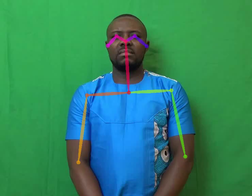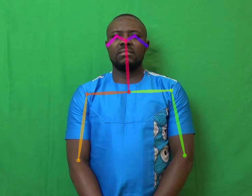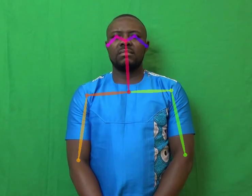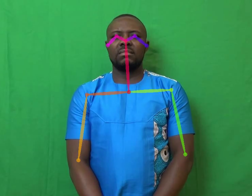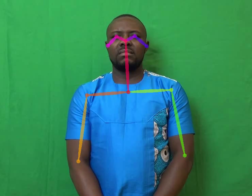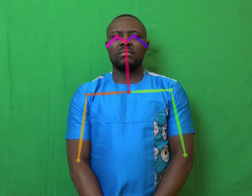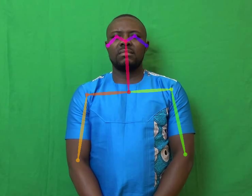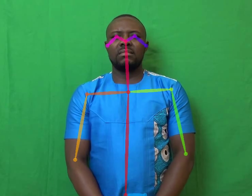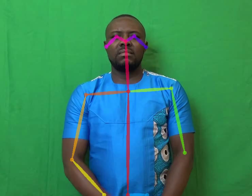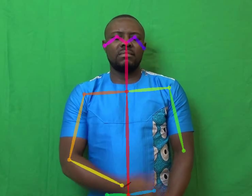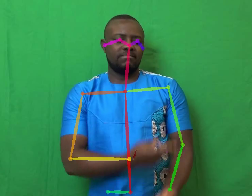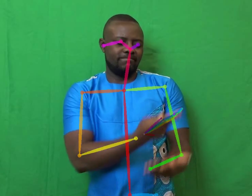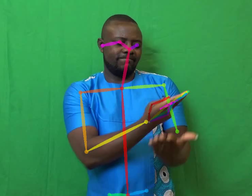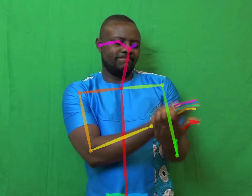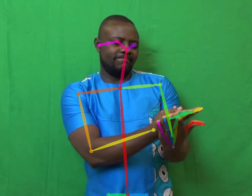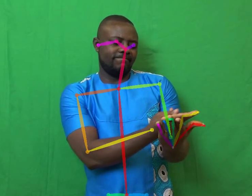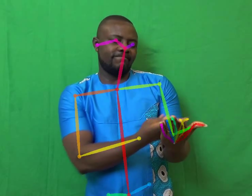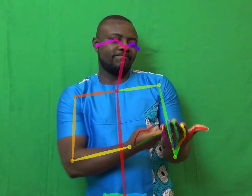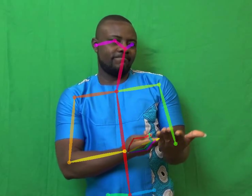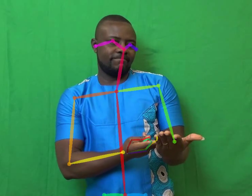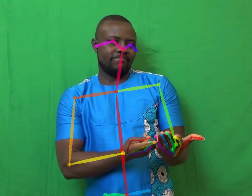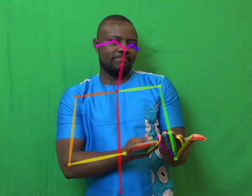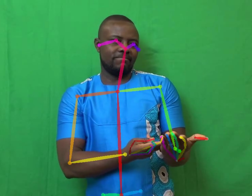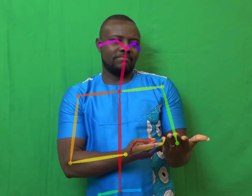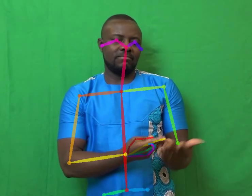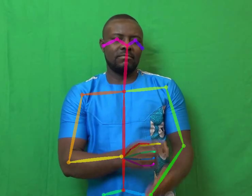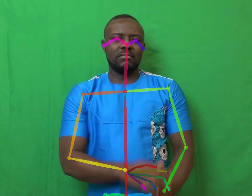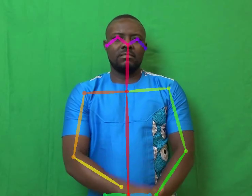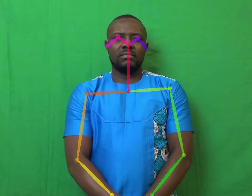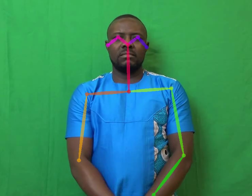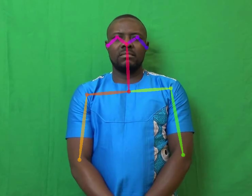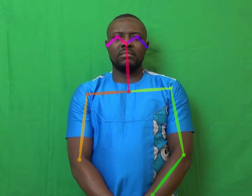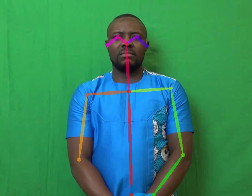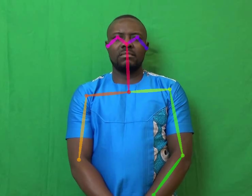lie down